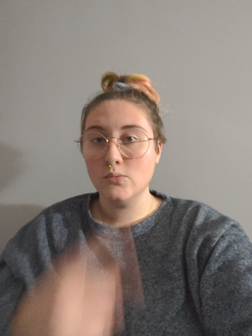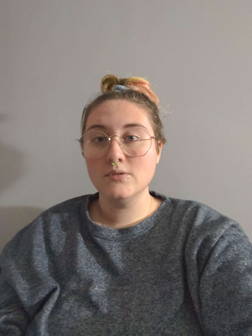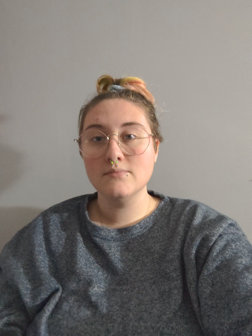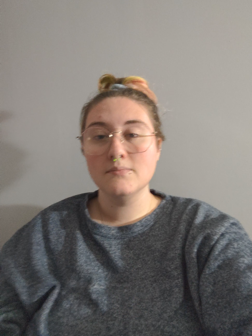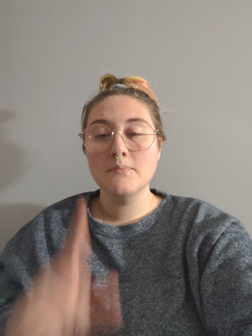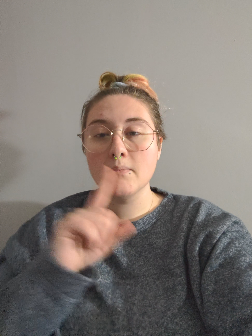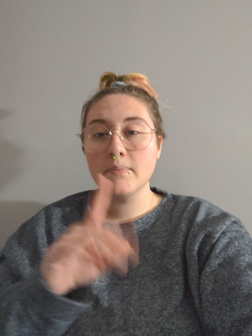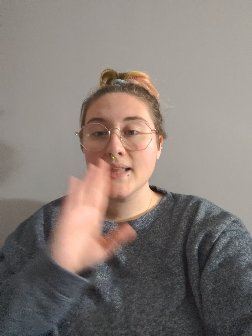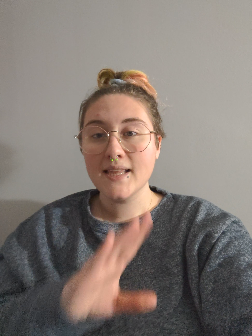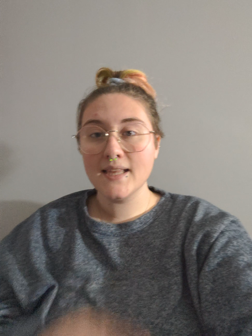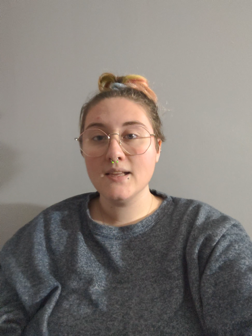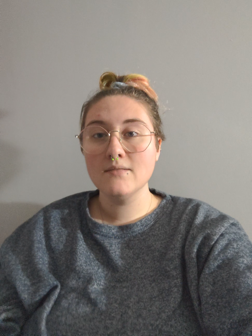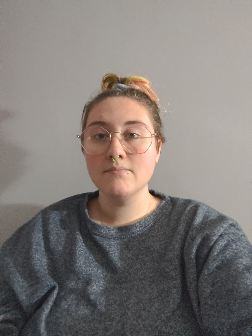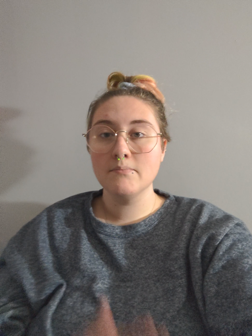bee